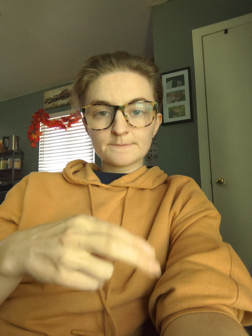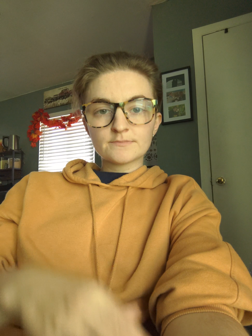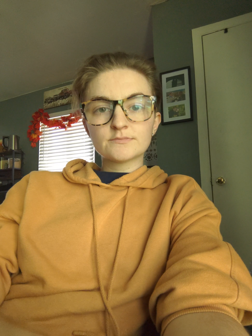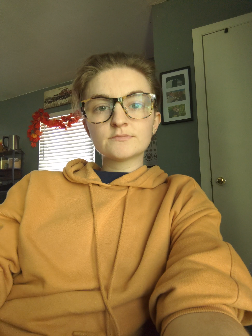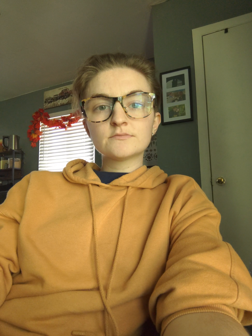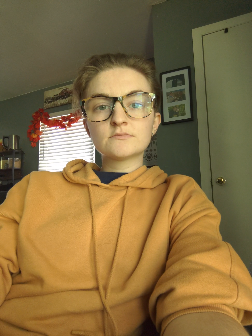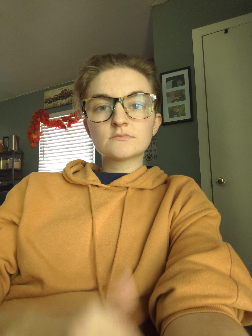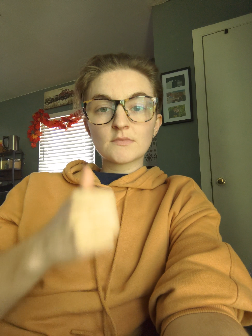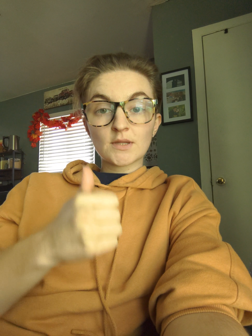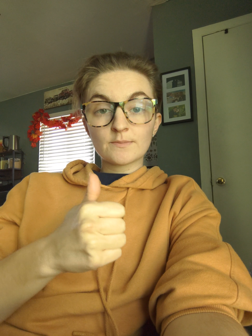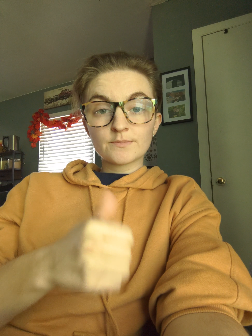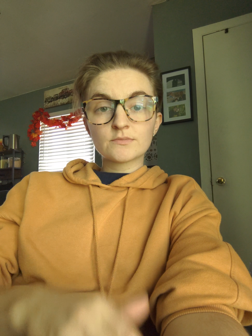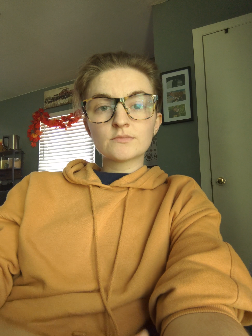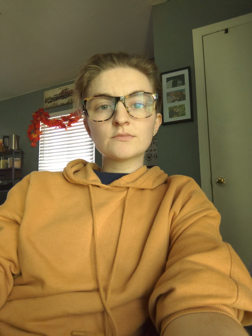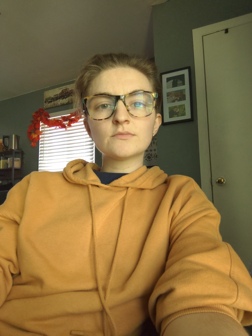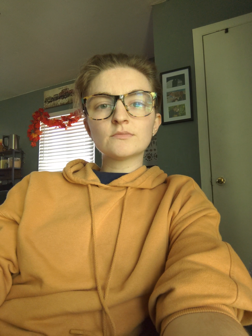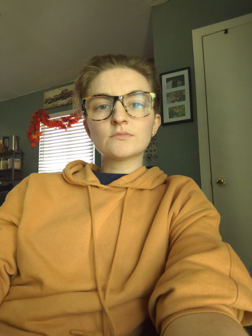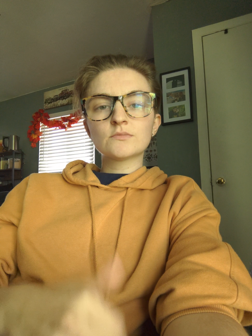help